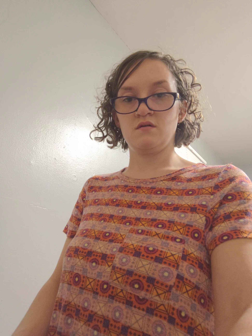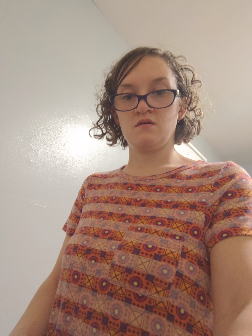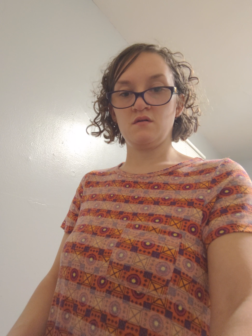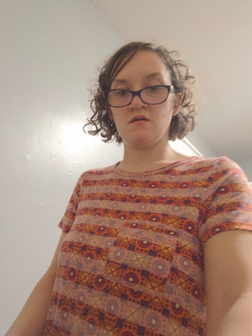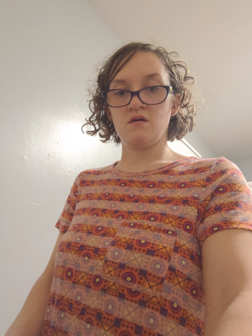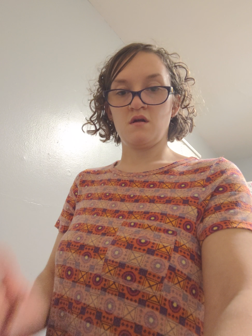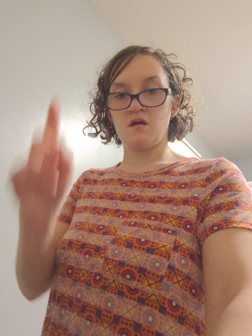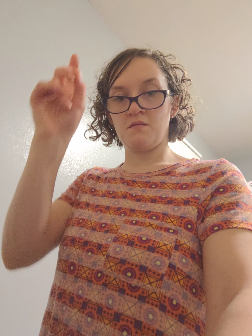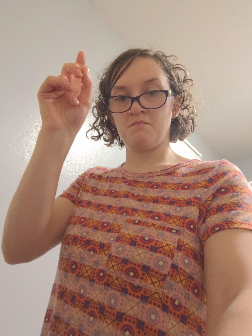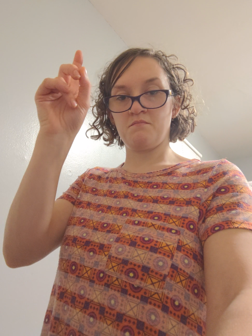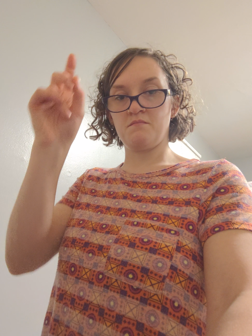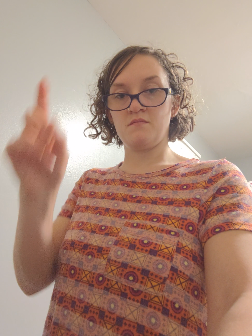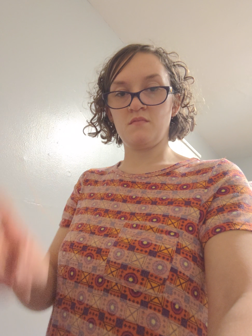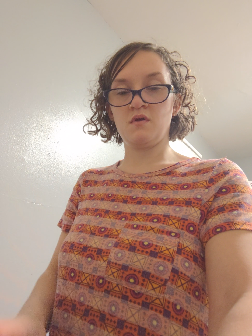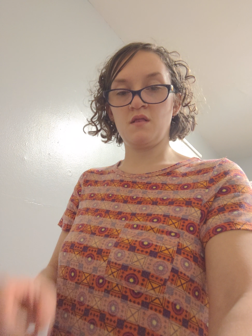up